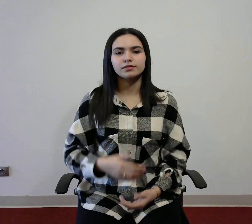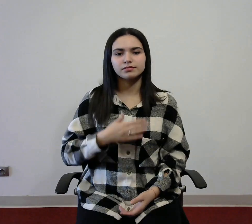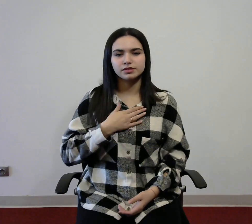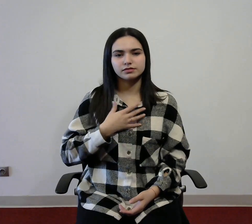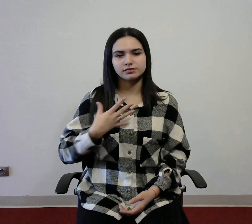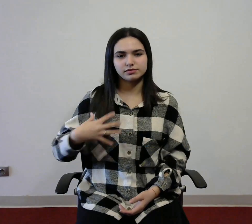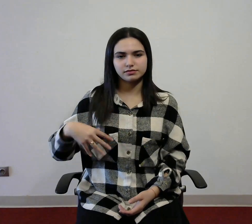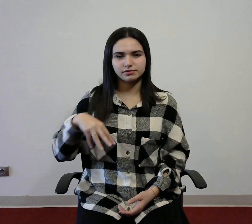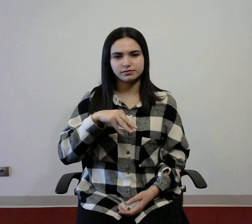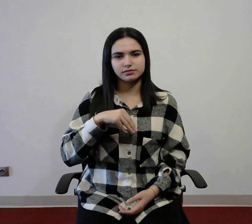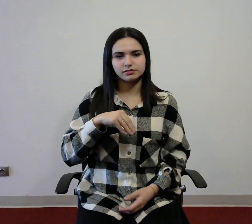biz